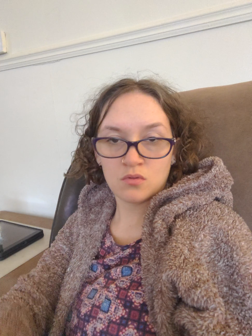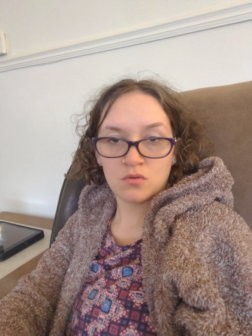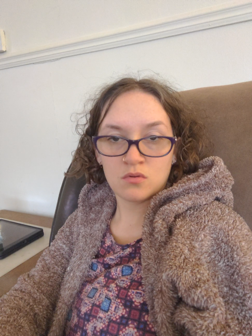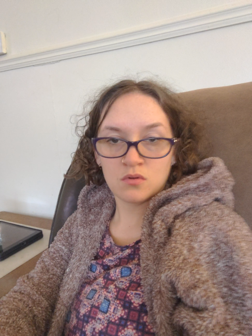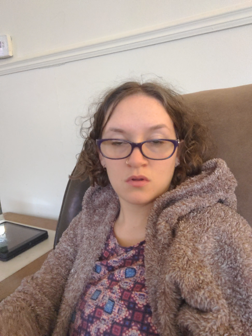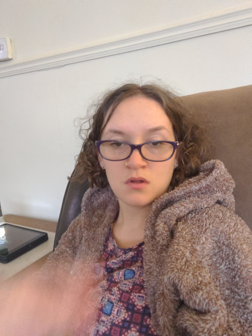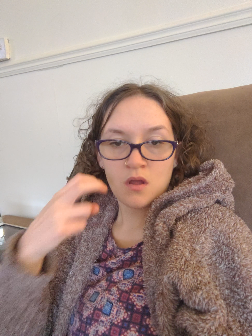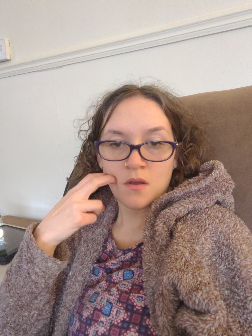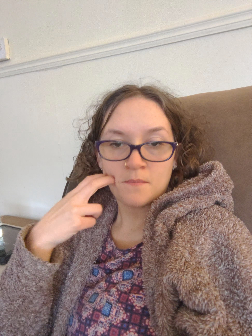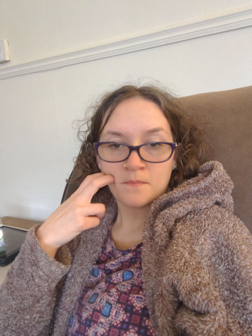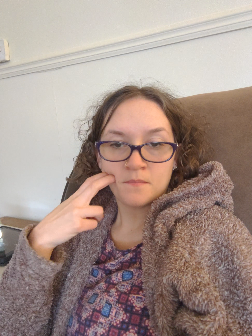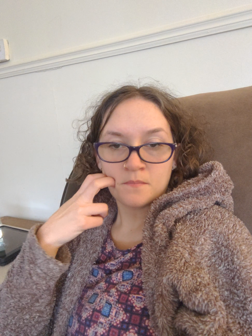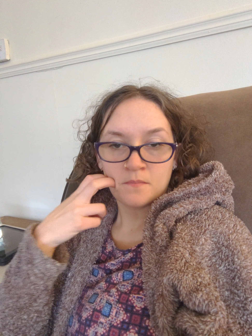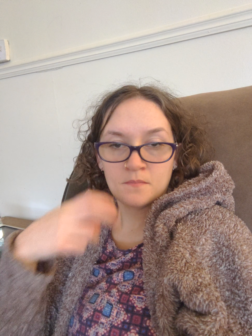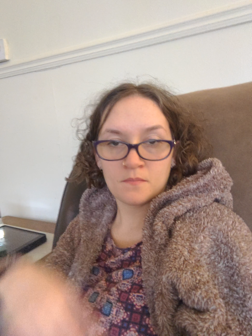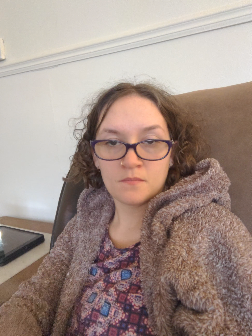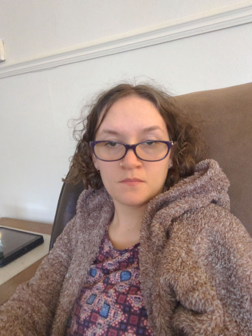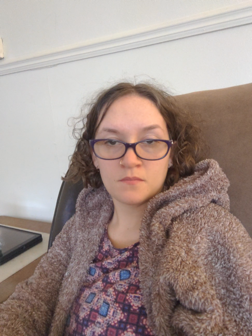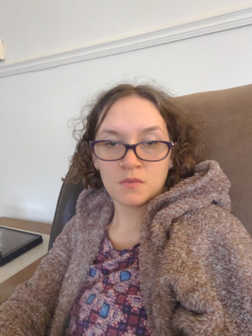gum